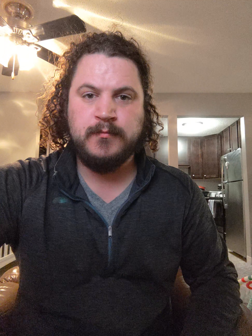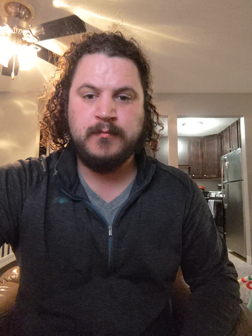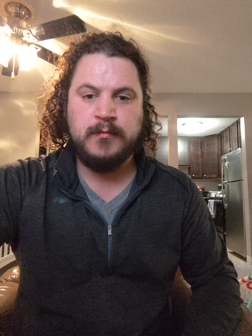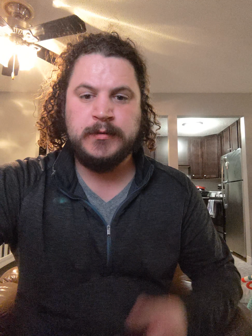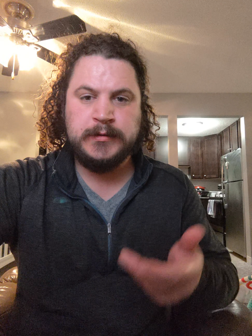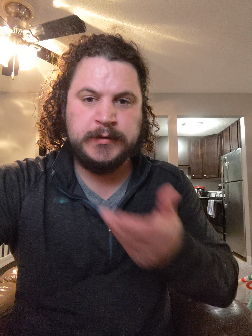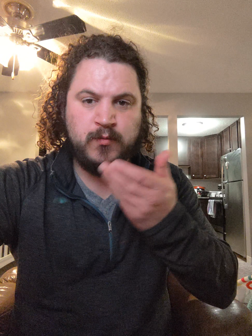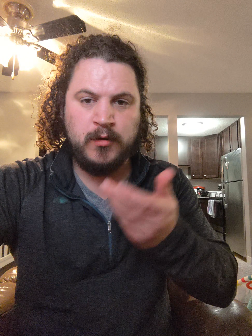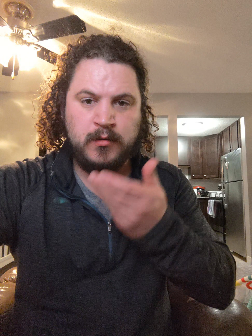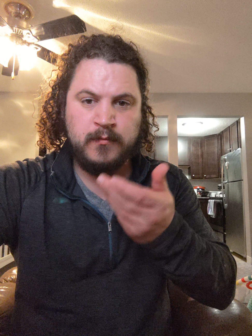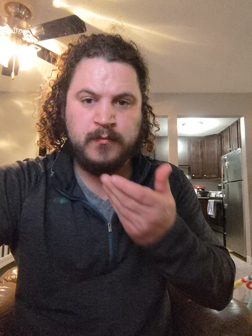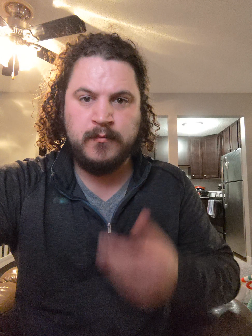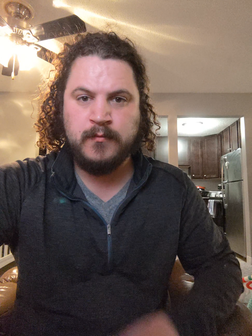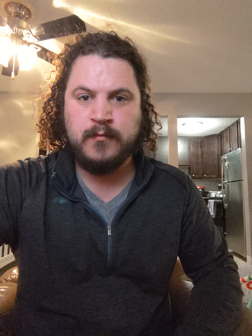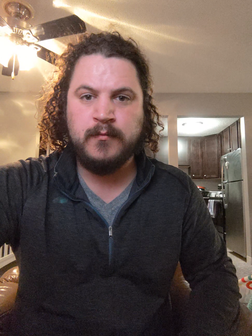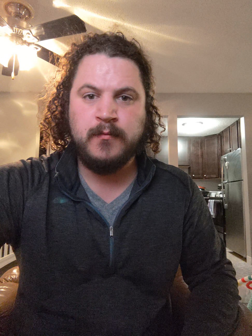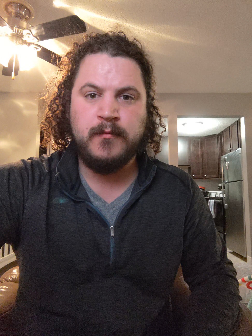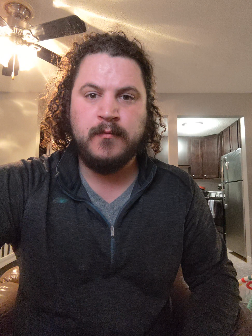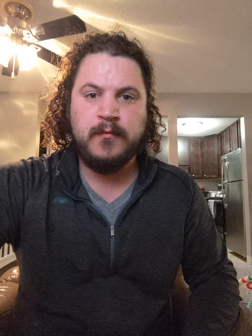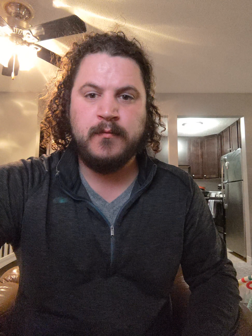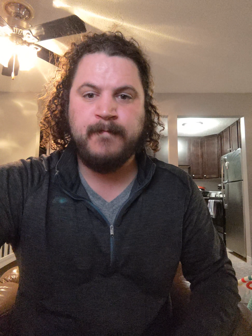cereal